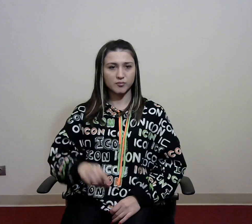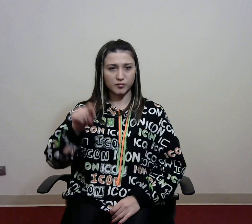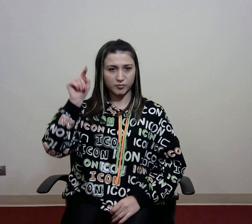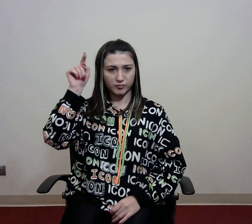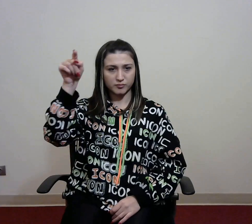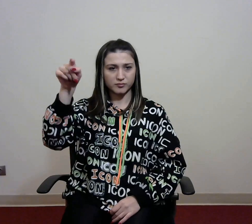O